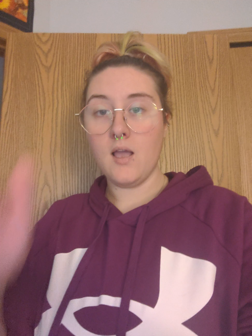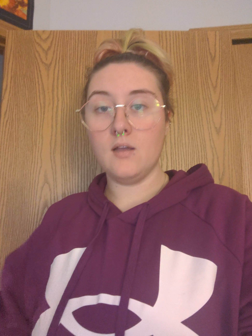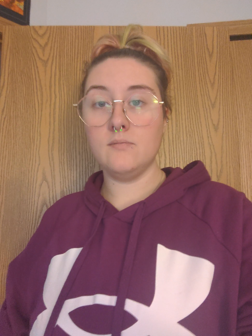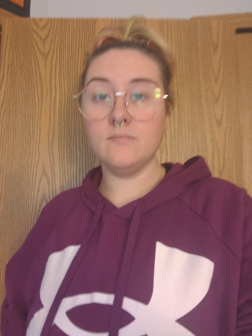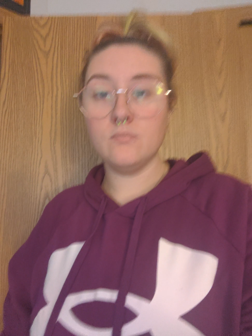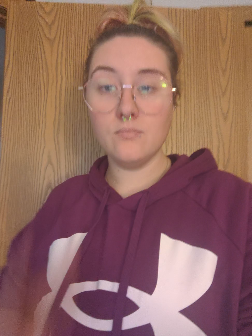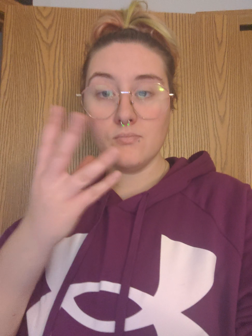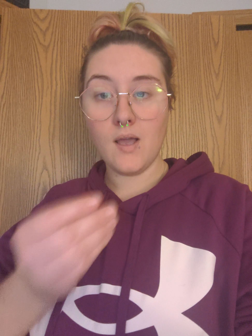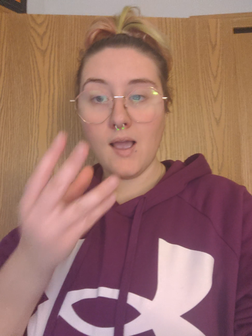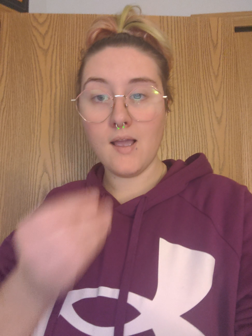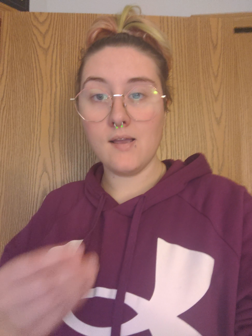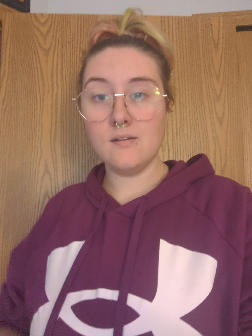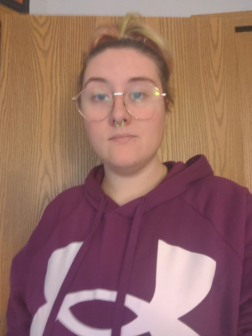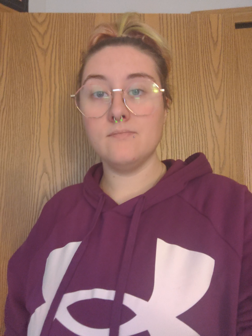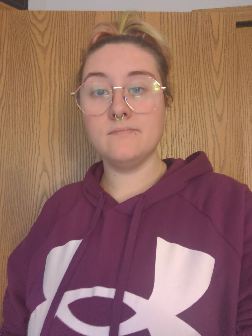wet